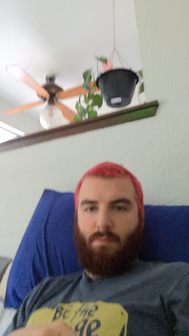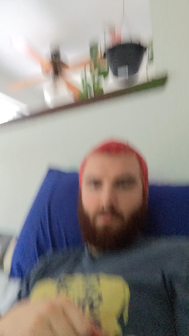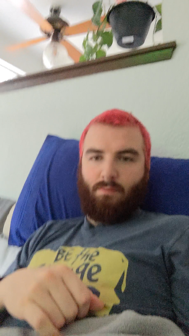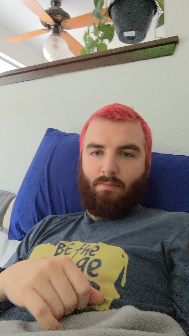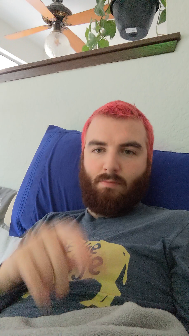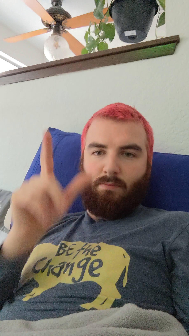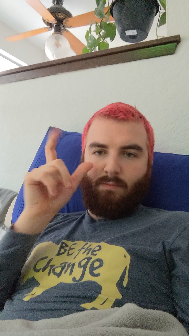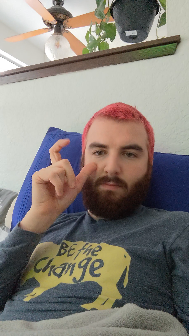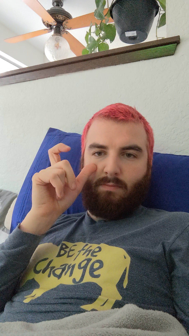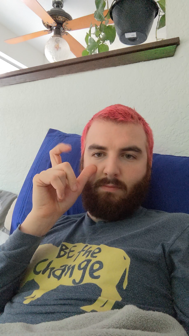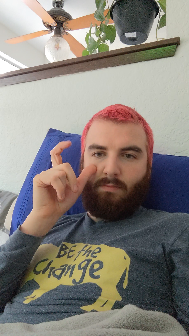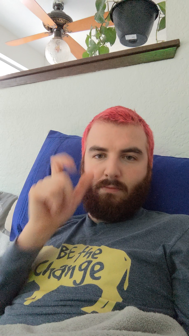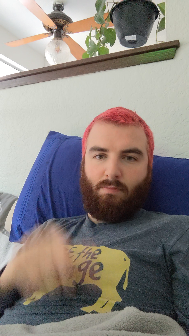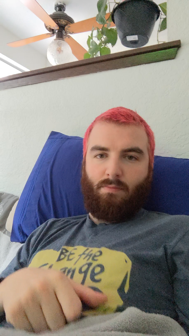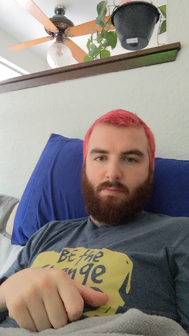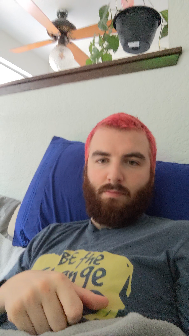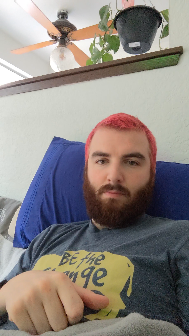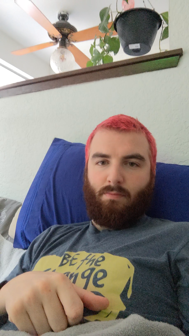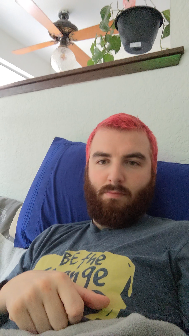camera